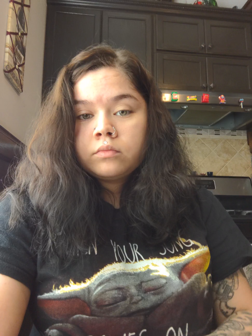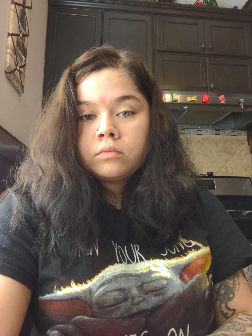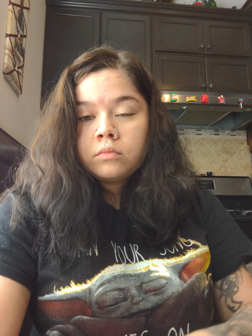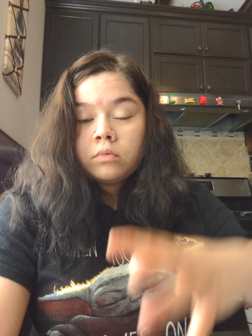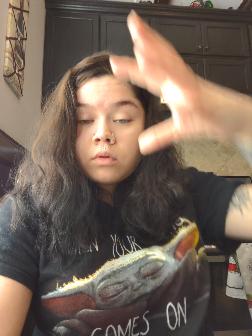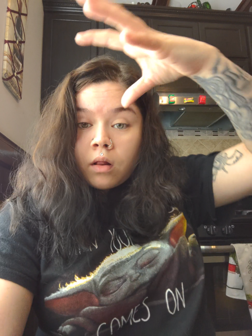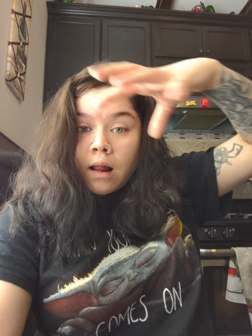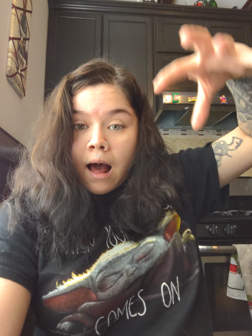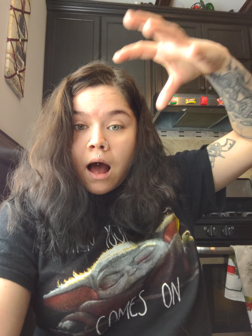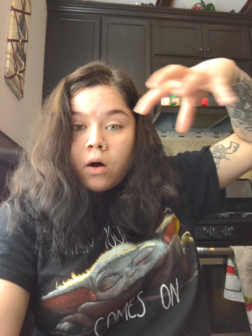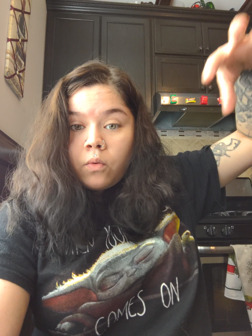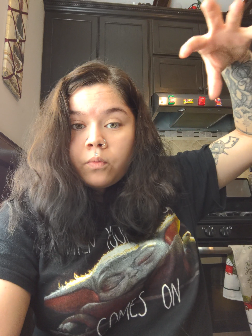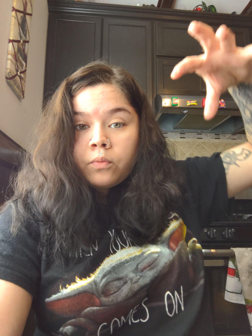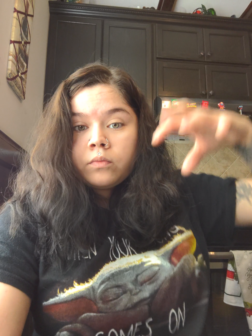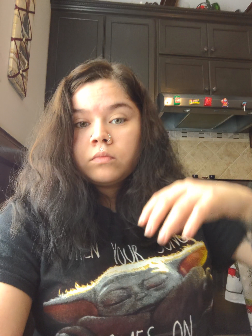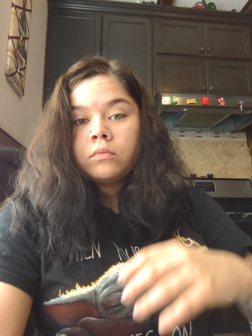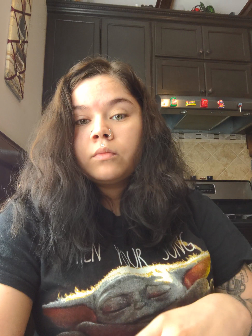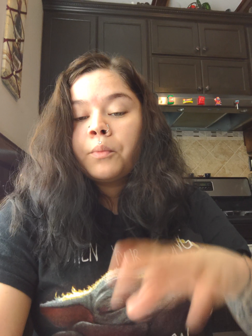cloud